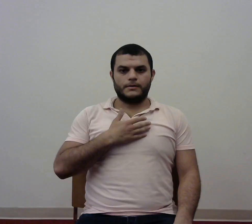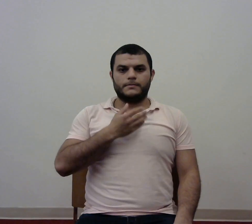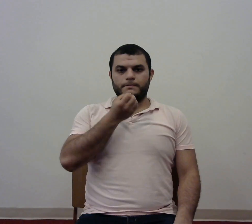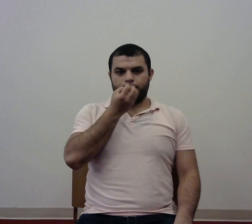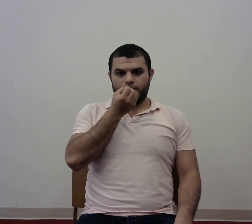bakı